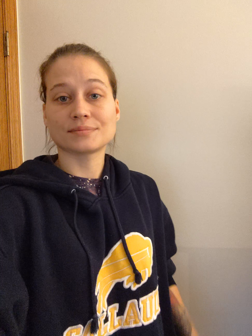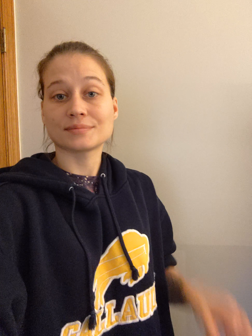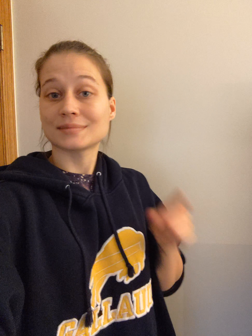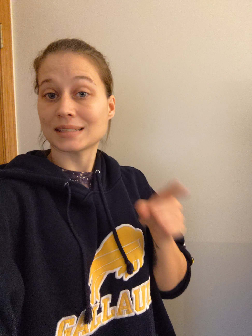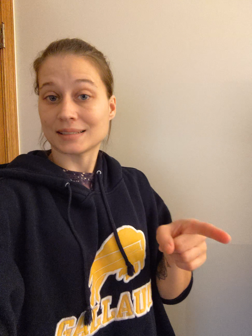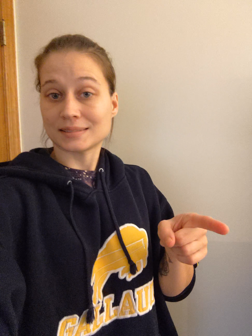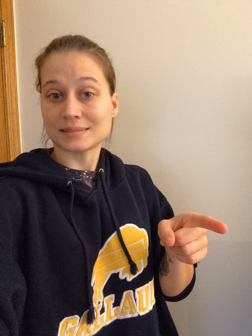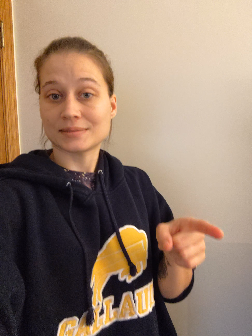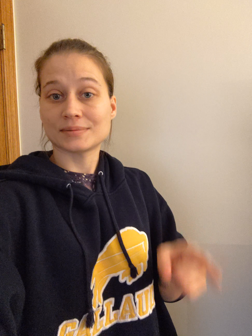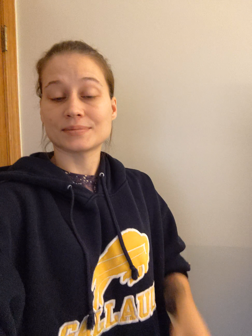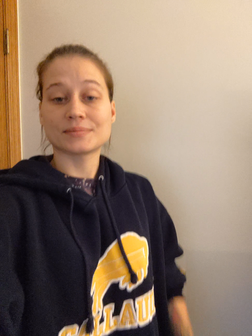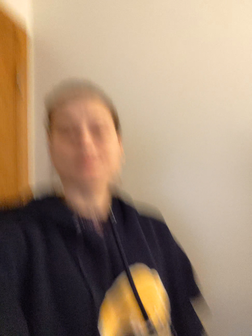he/she/it